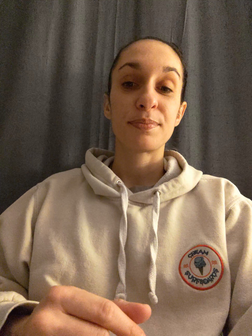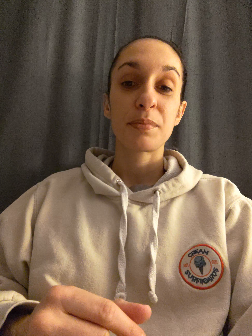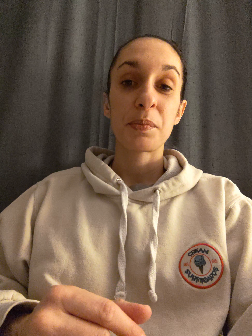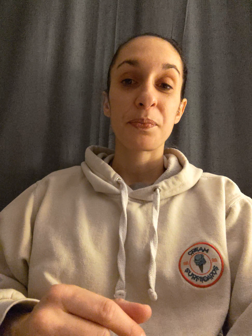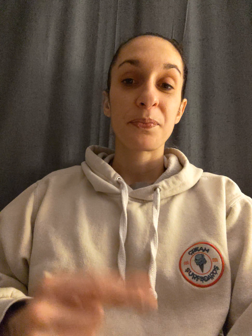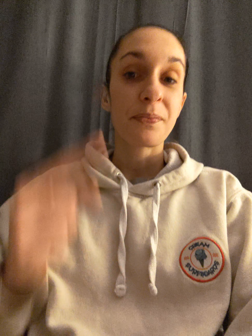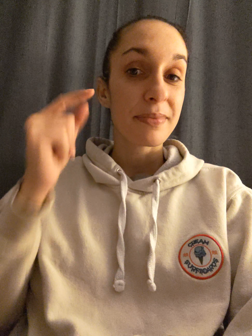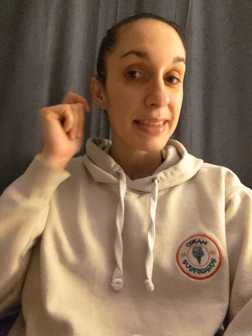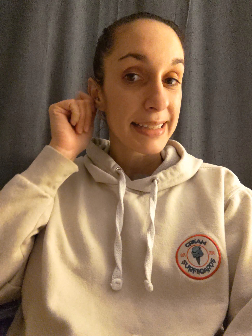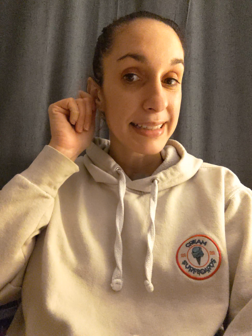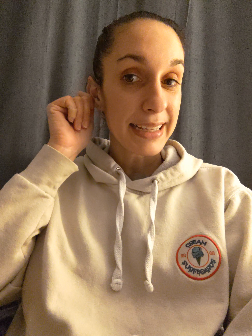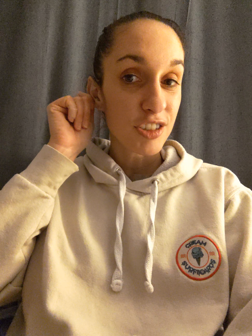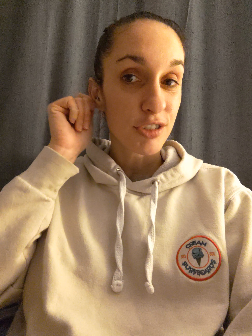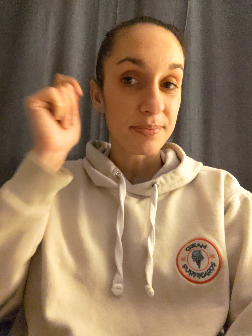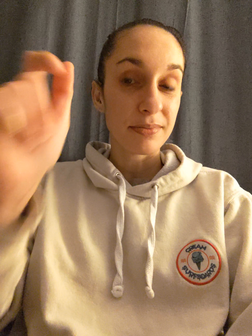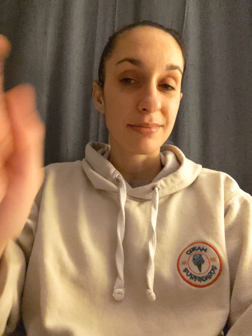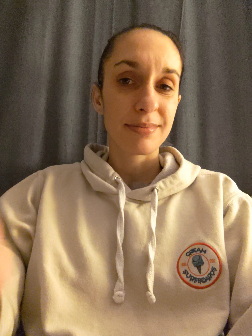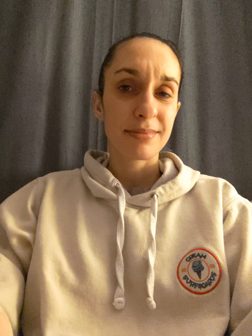ear